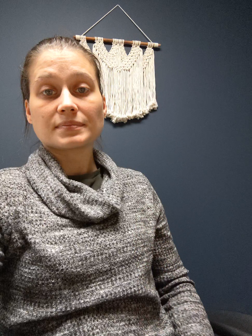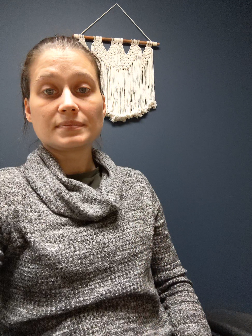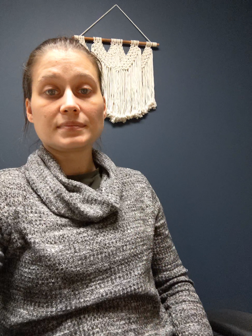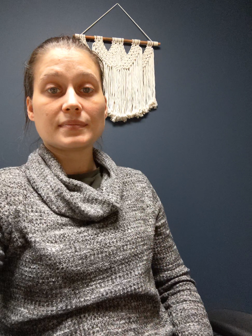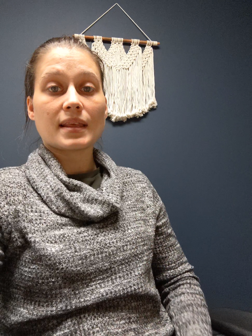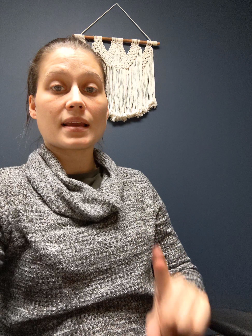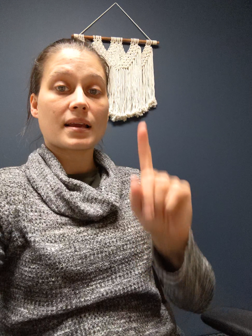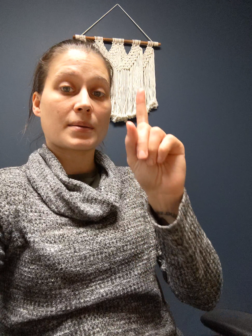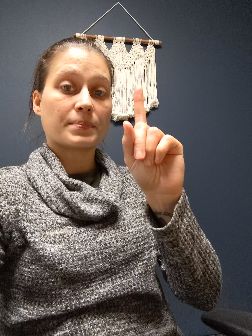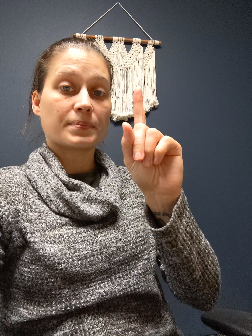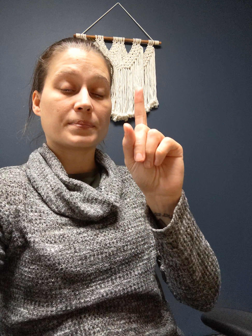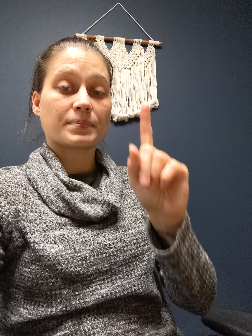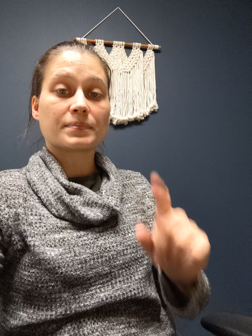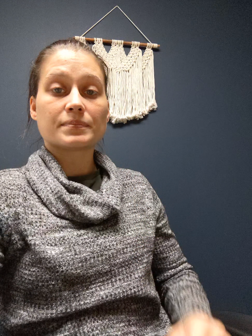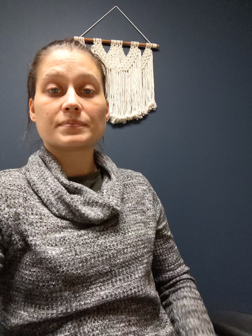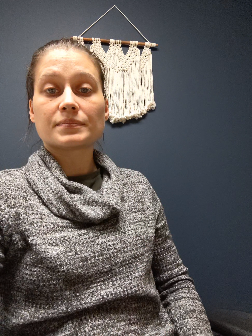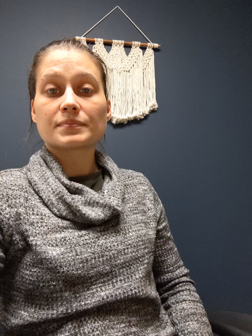up